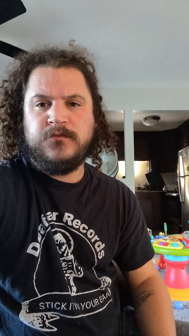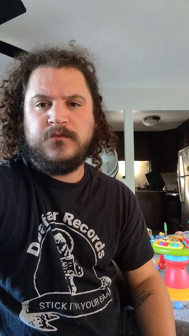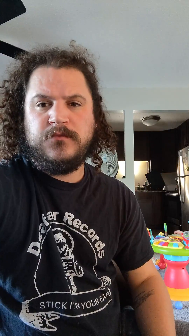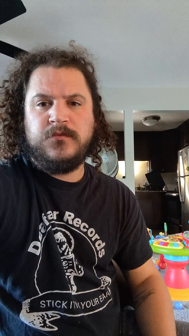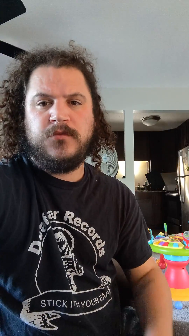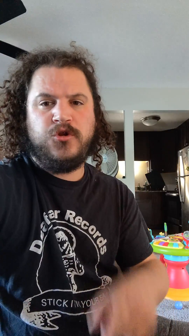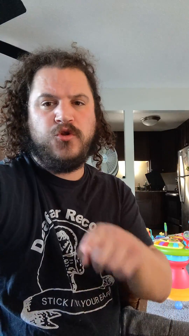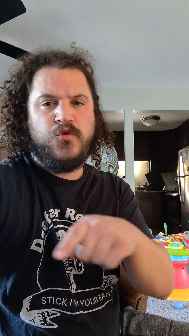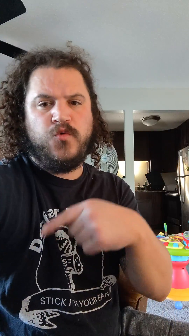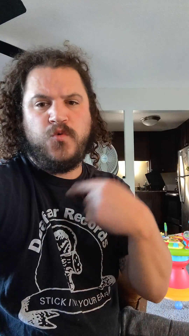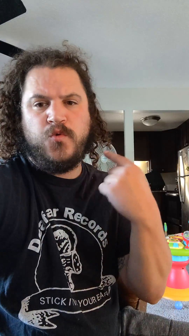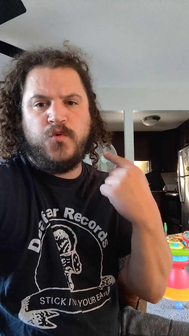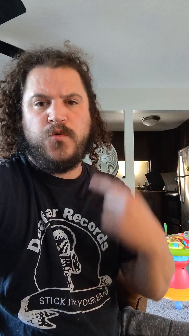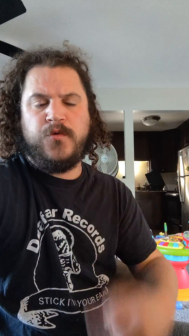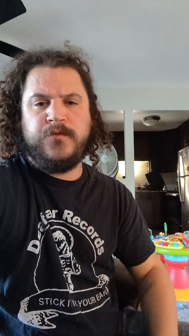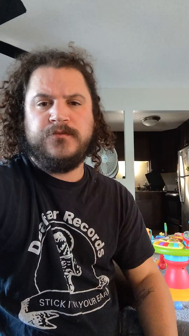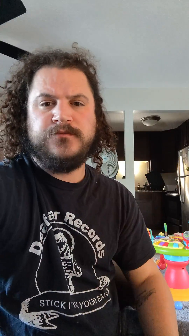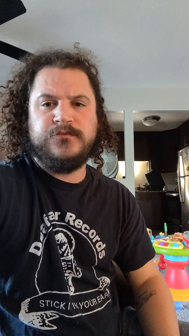long